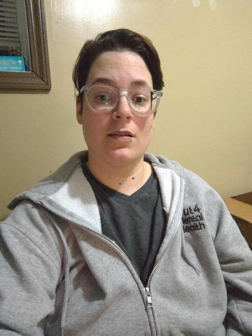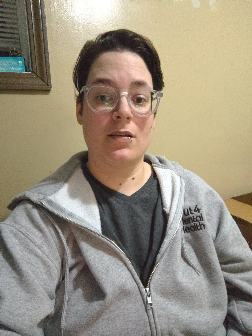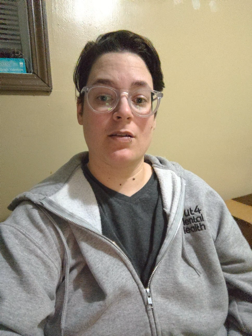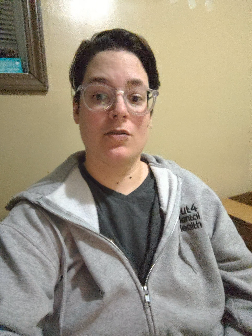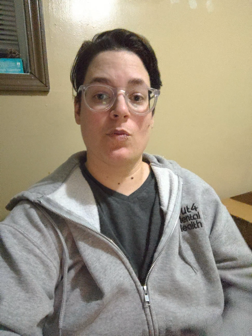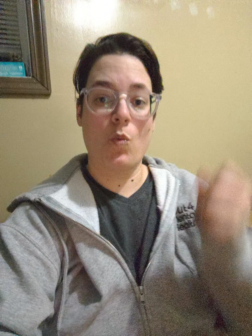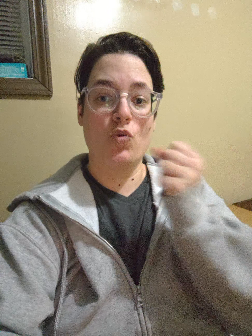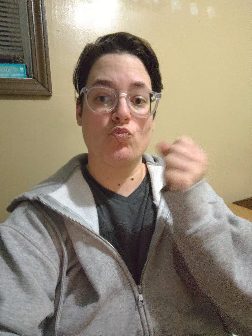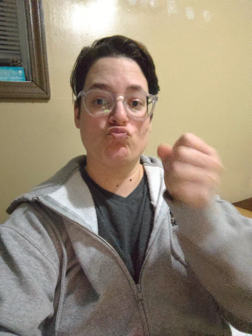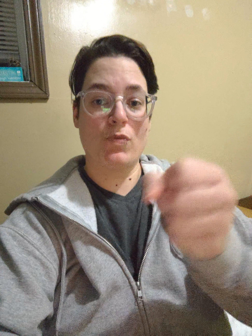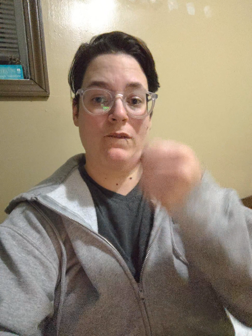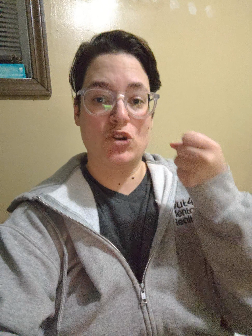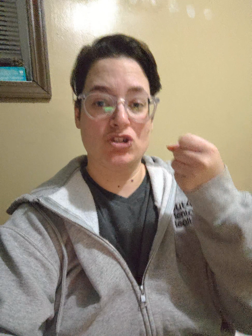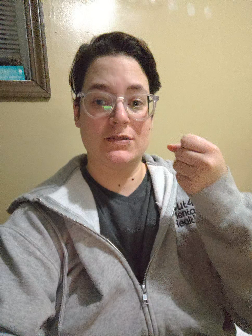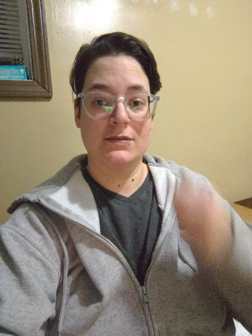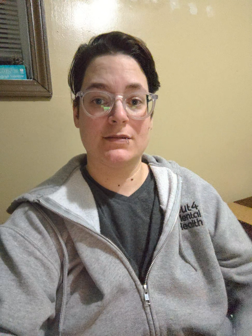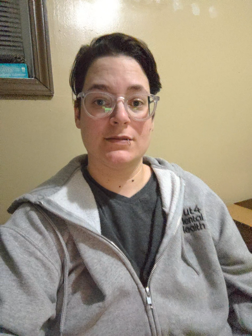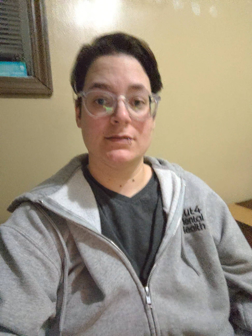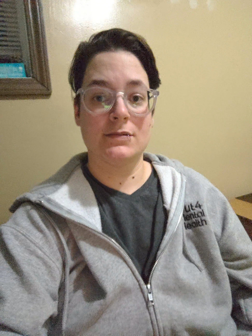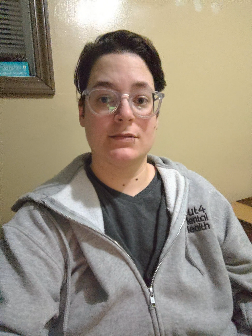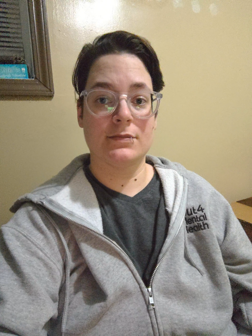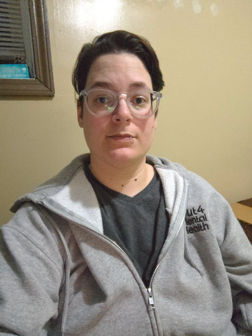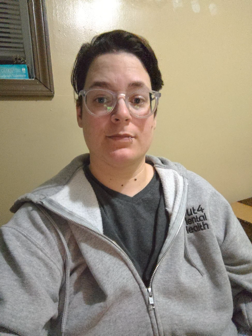refrigerator